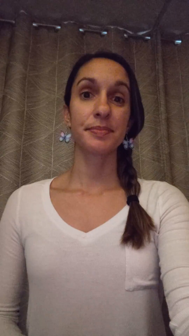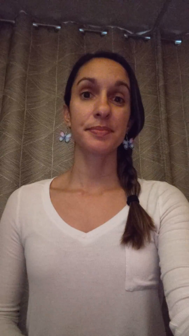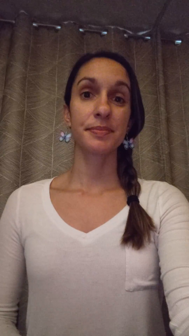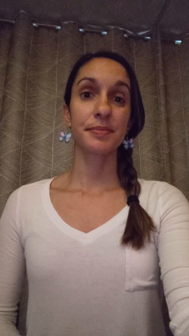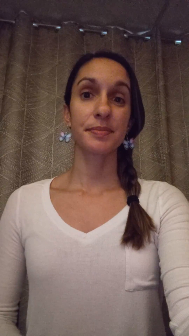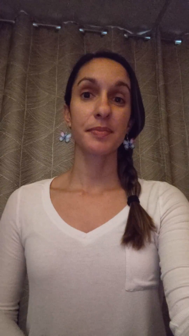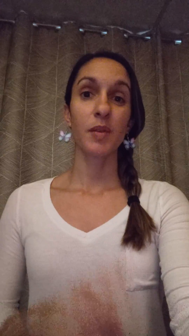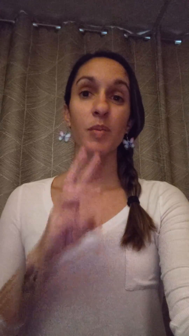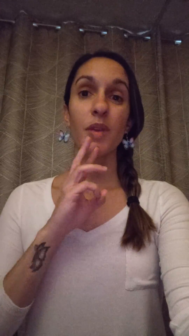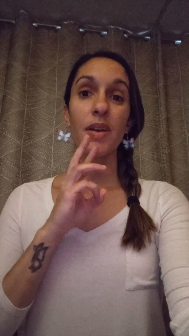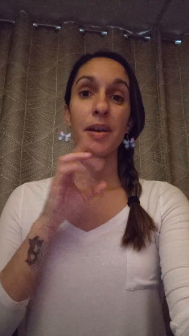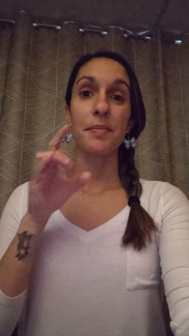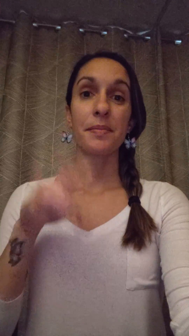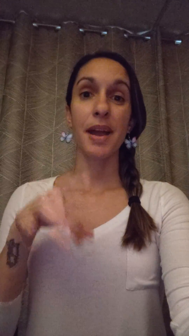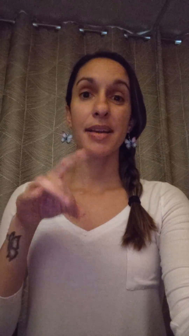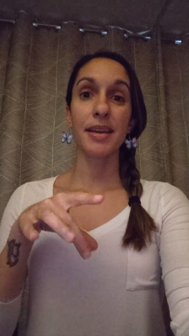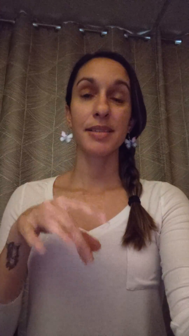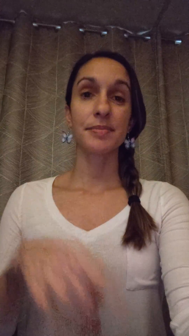melon